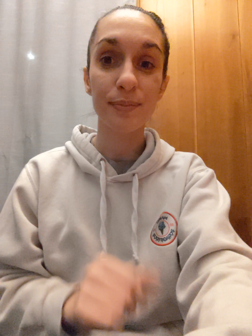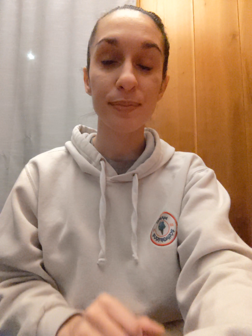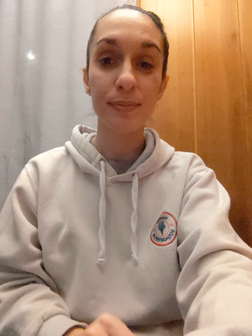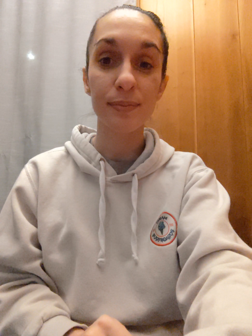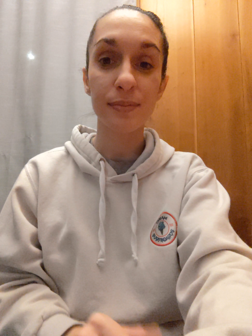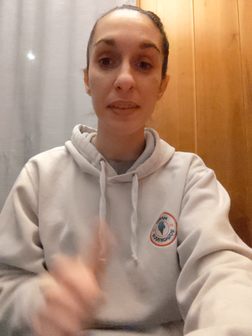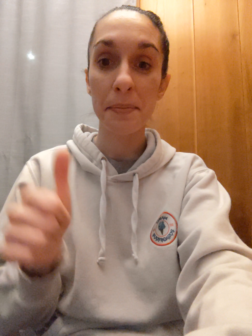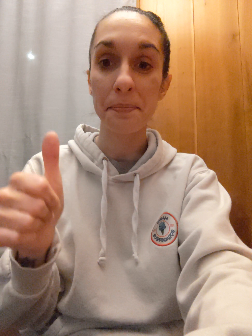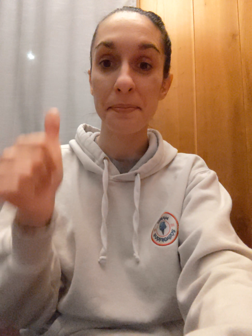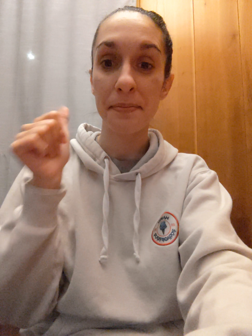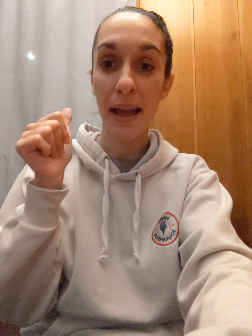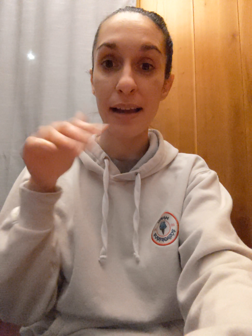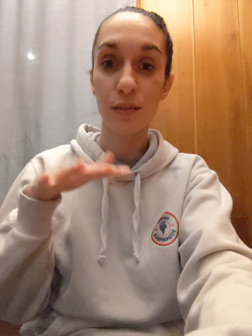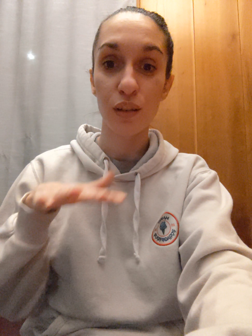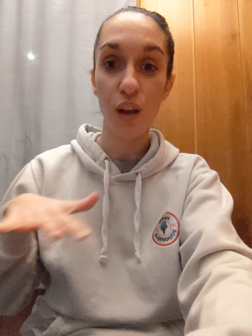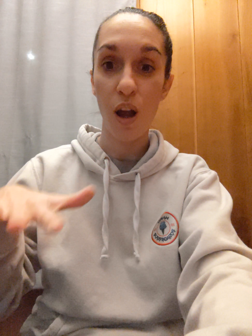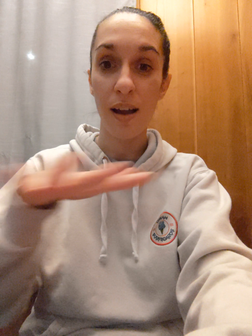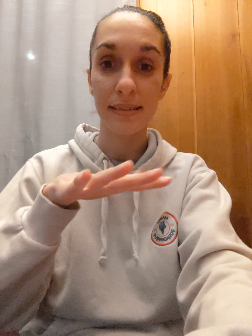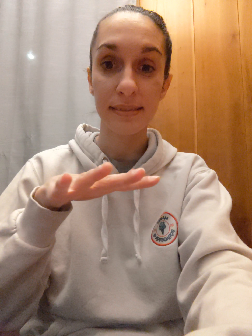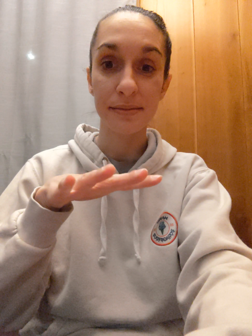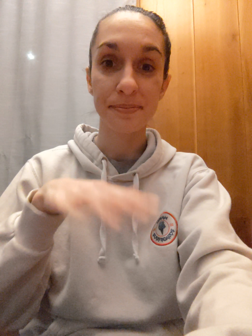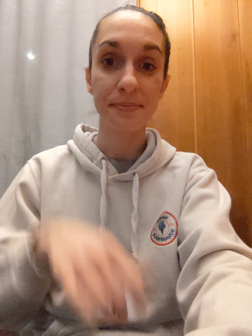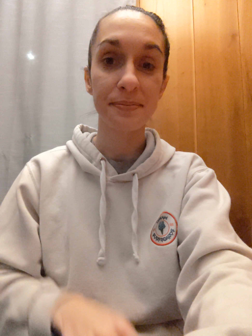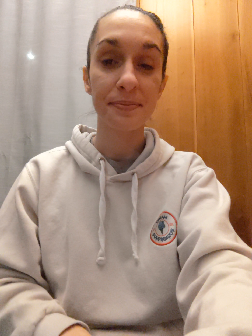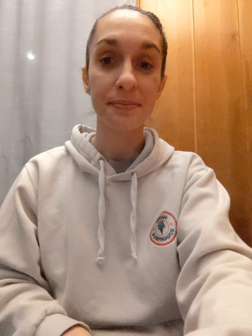backyard